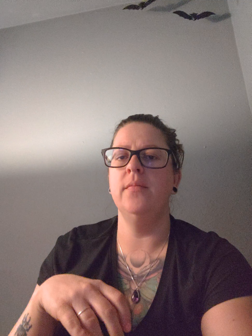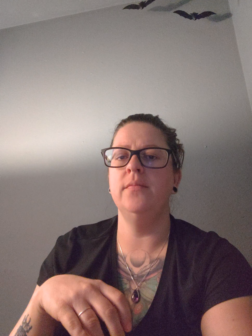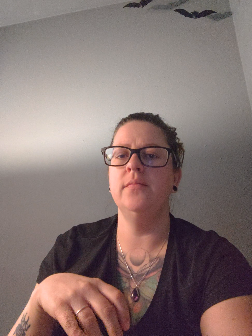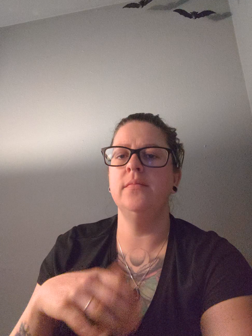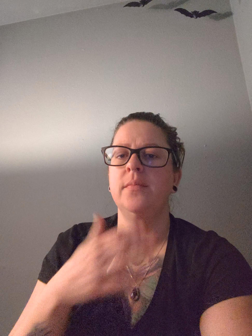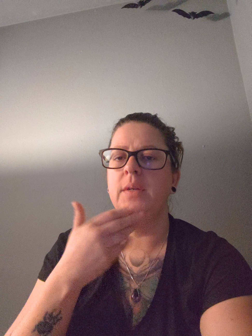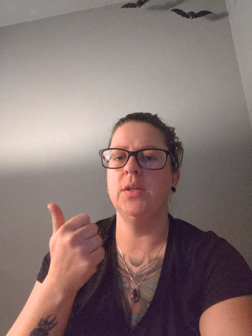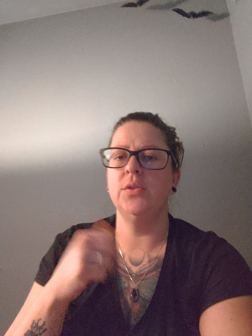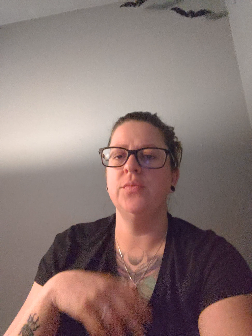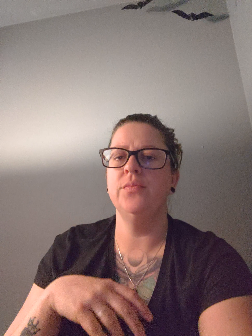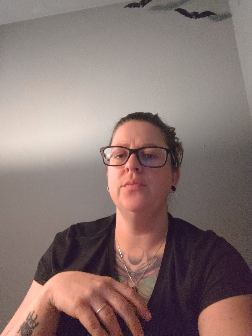better